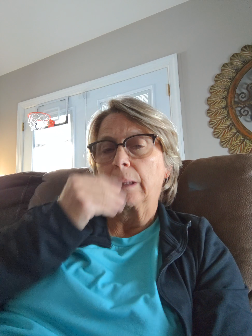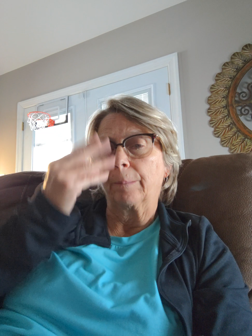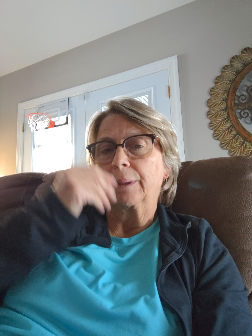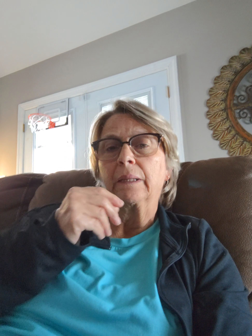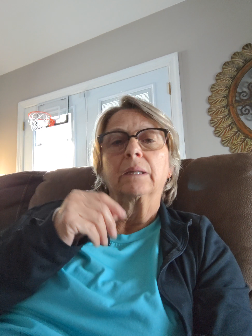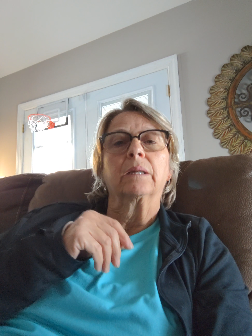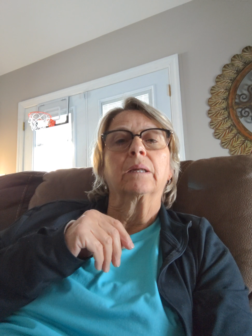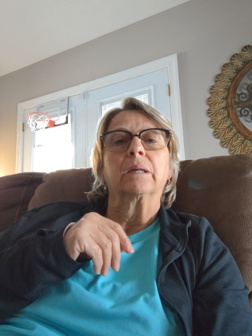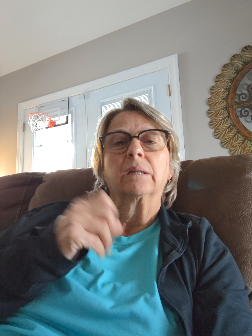sleepy